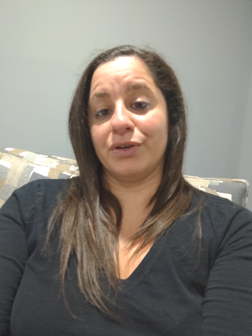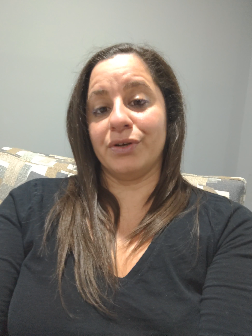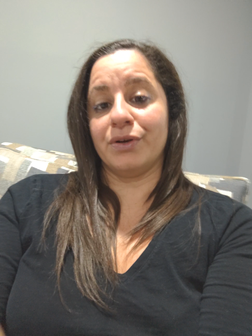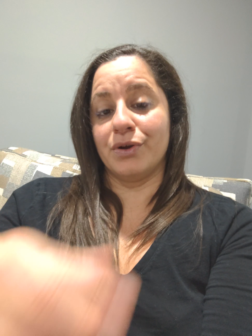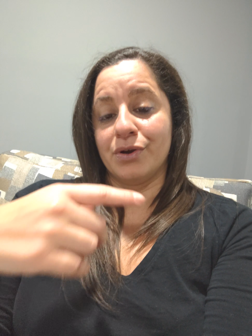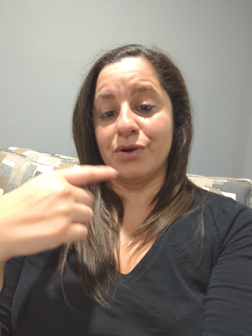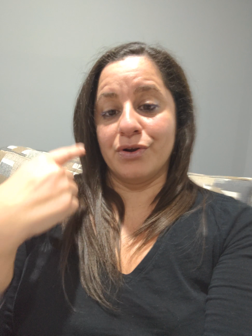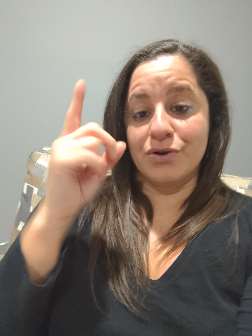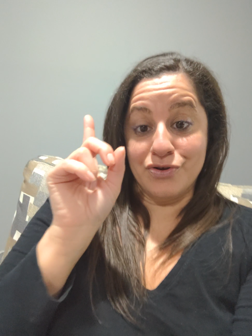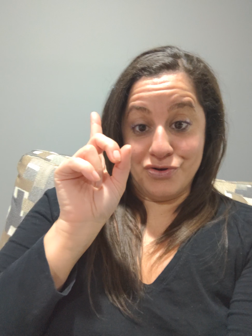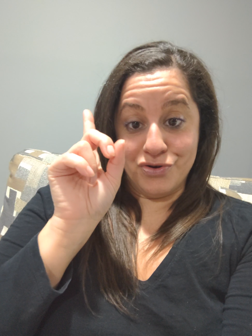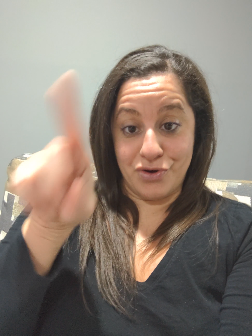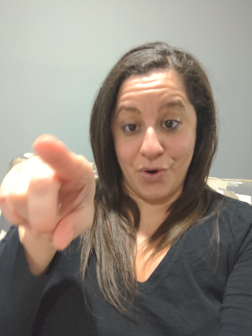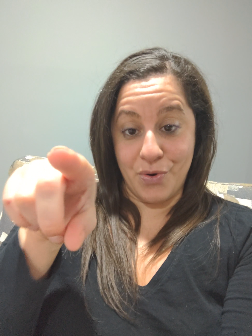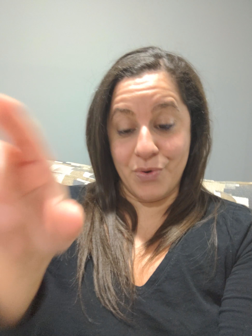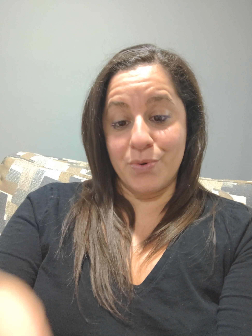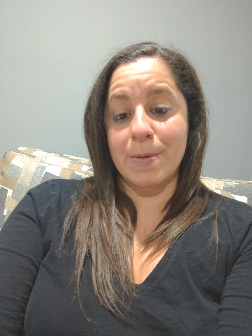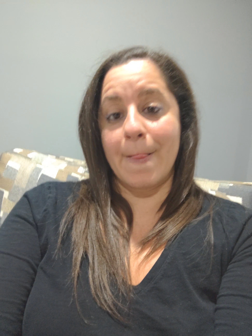go